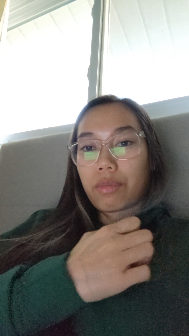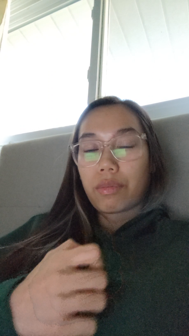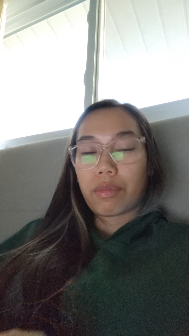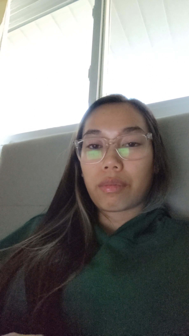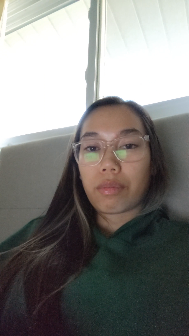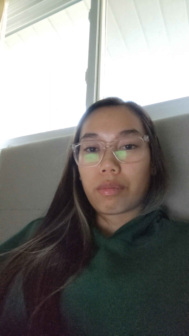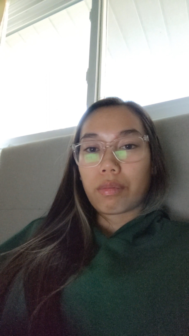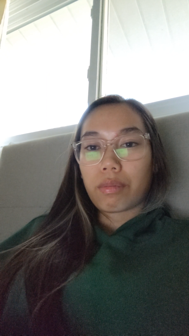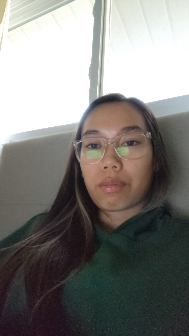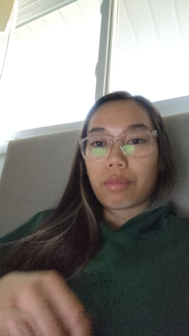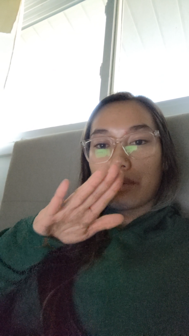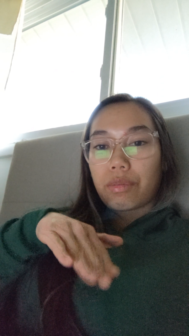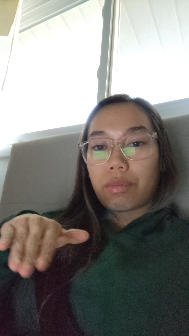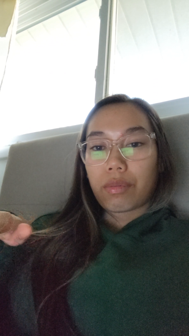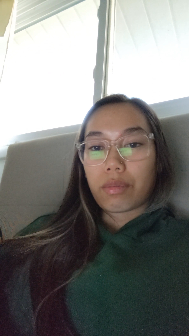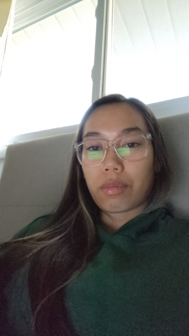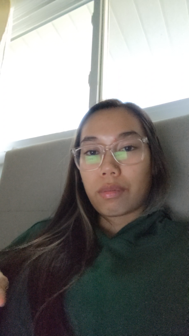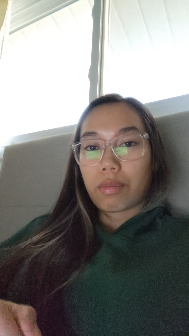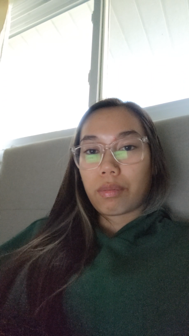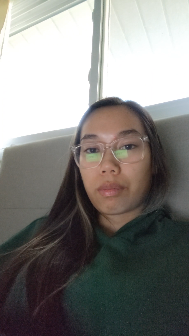children